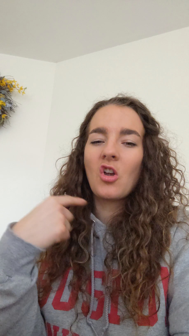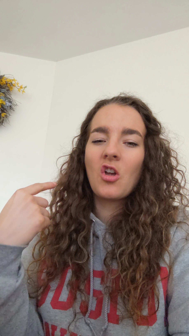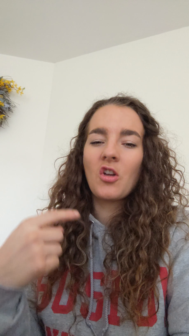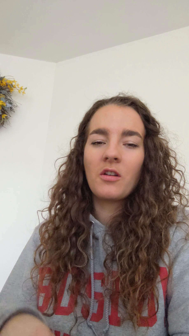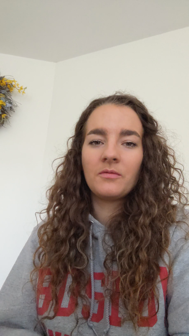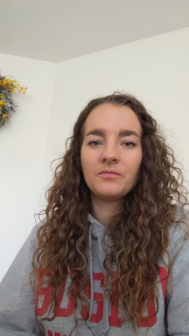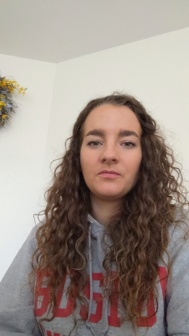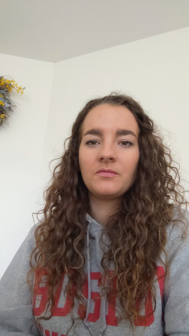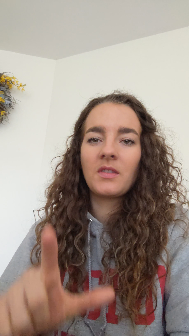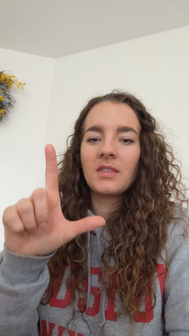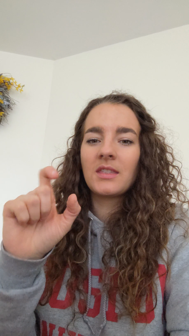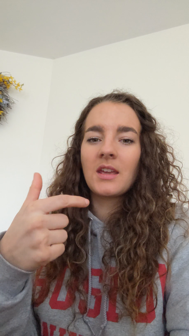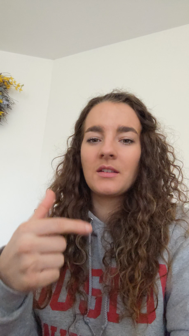leg